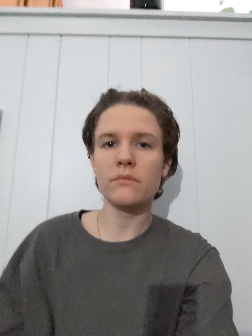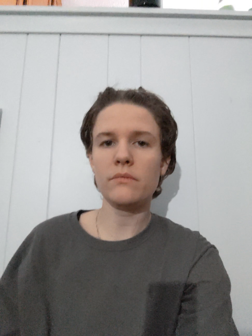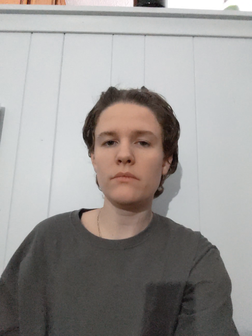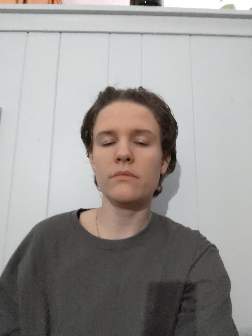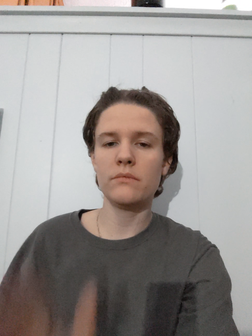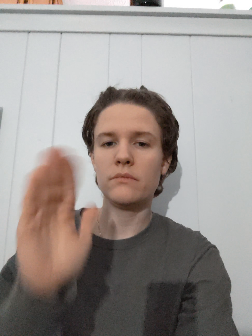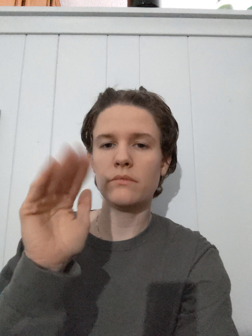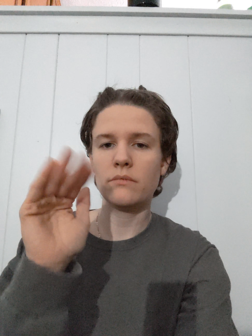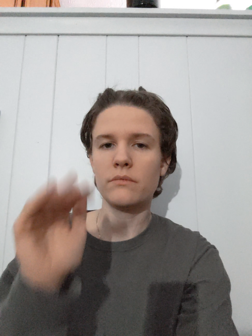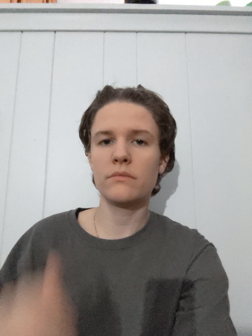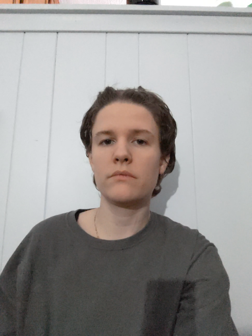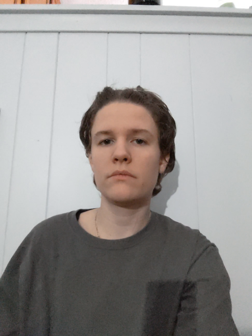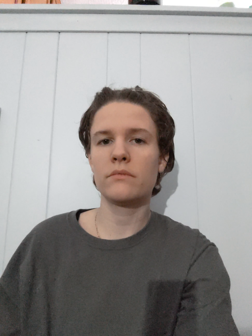bye